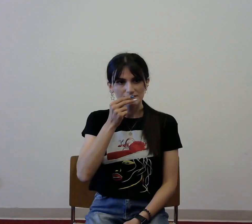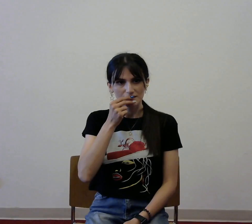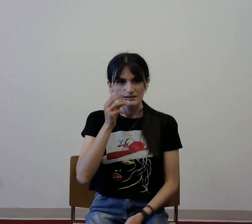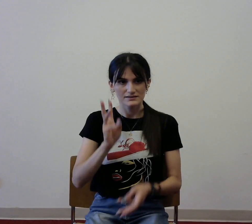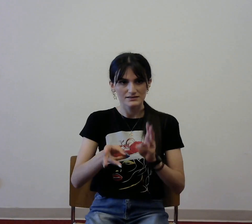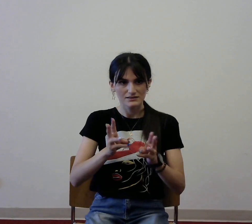mətbəx